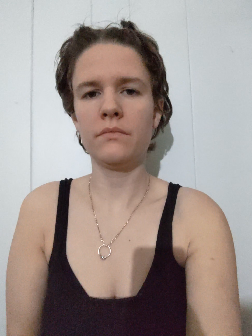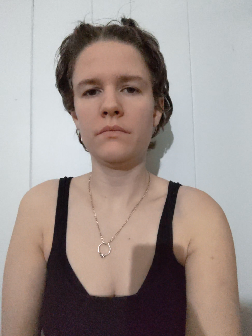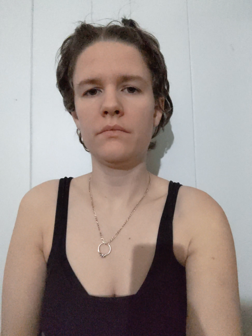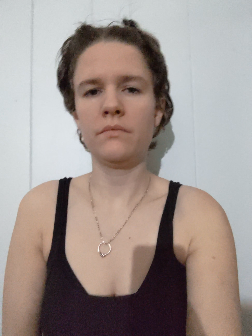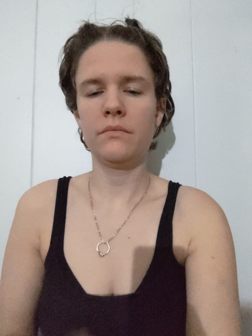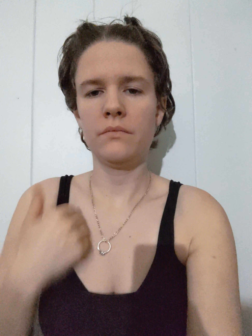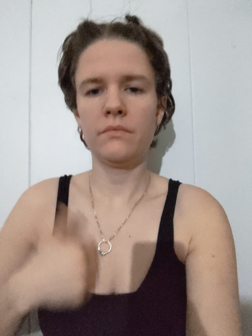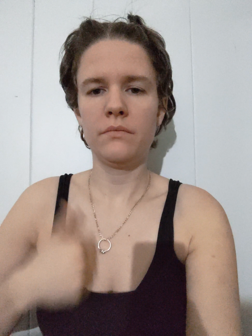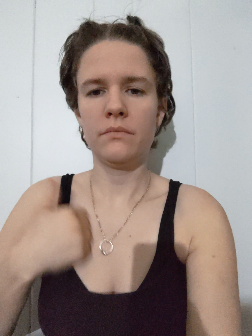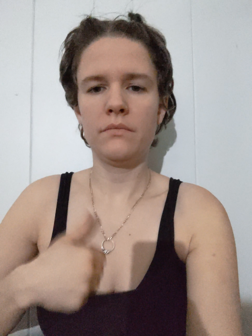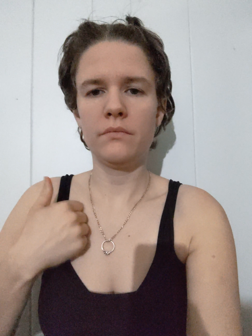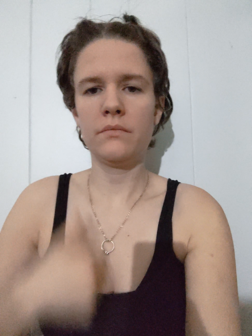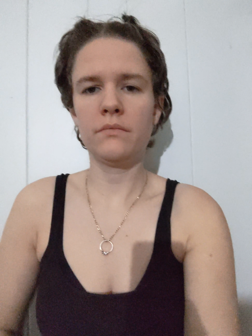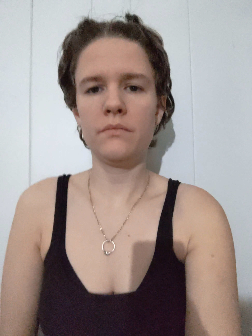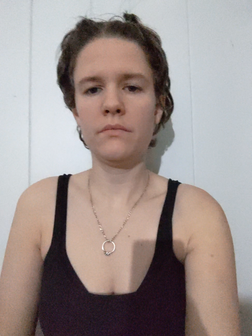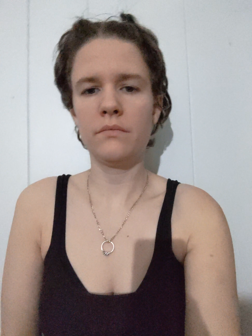bath